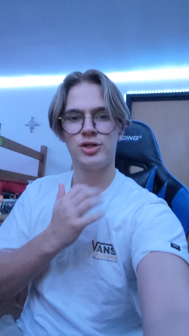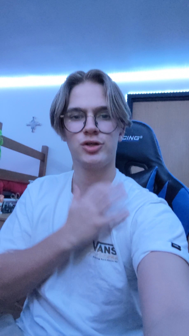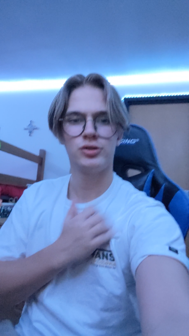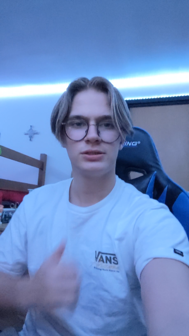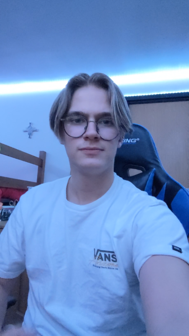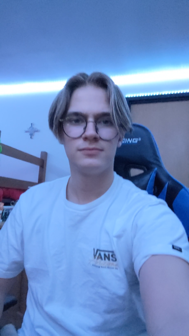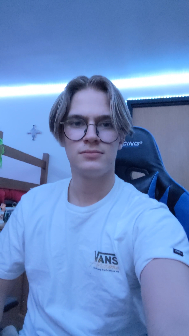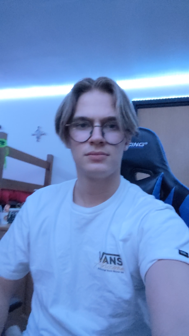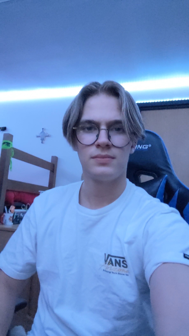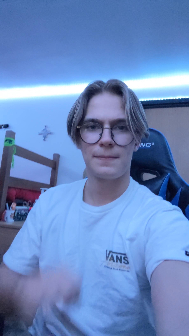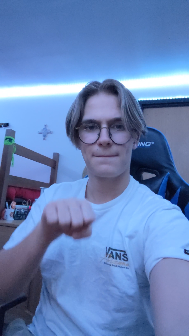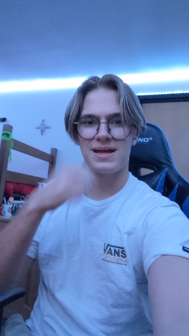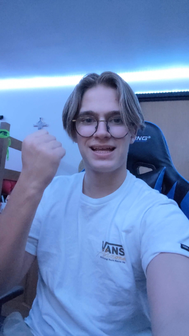break